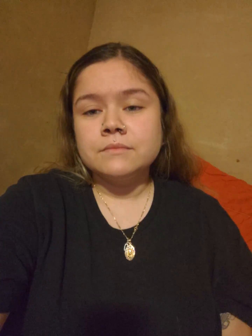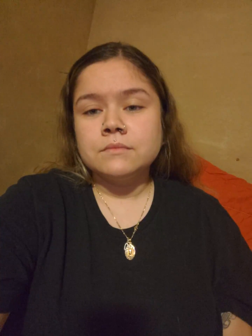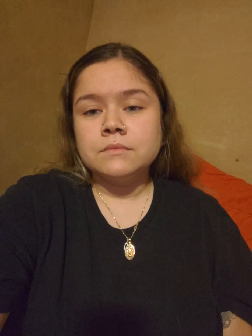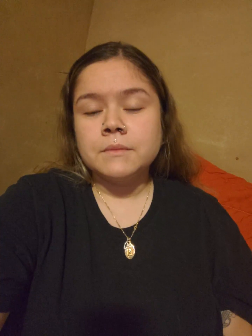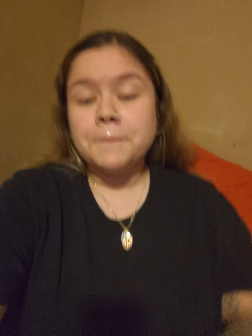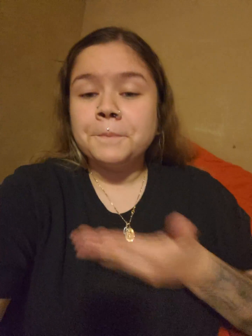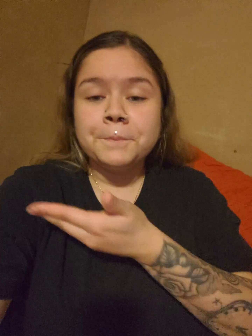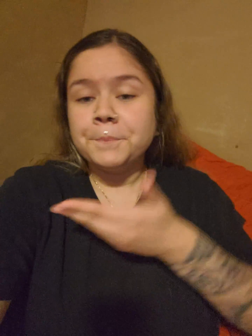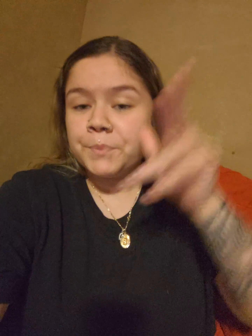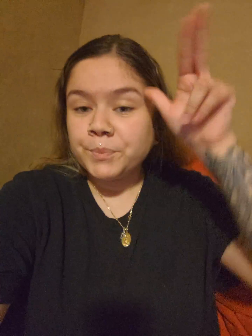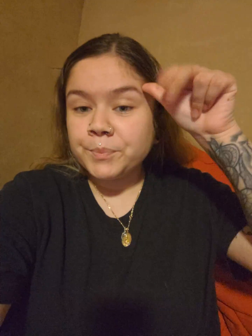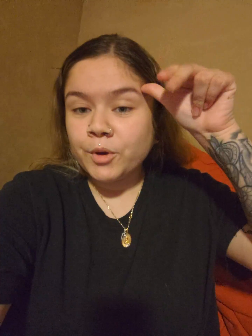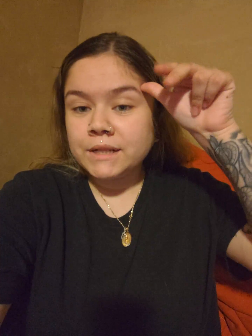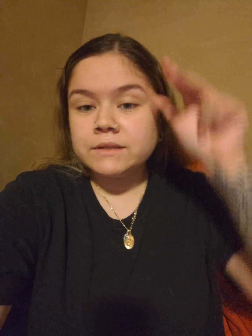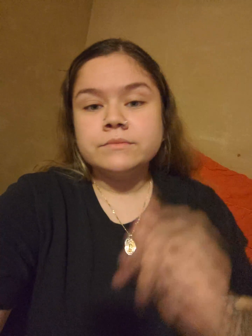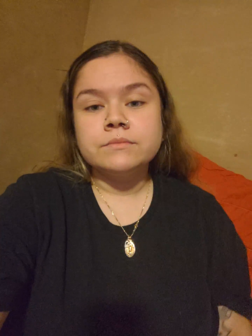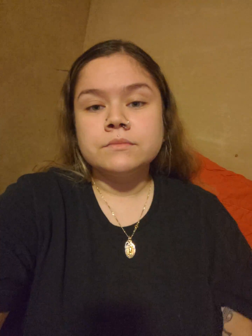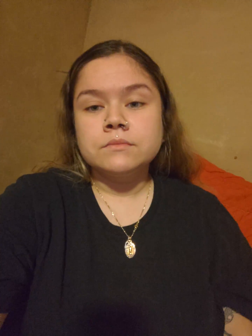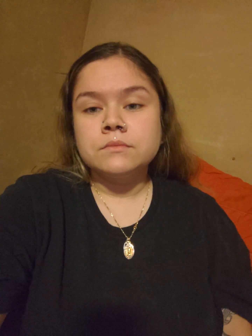pony